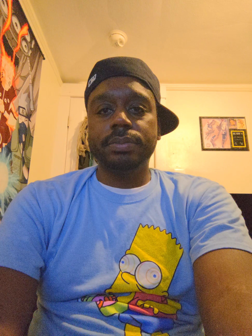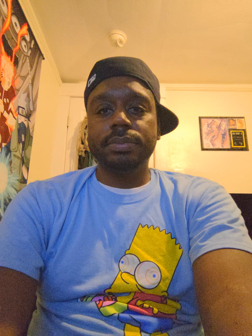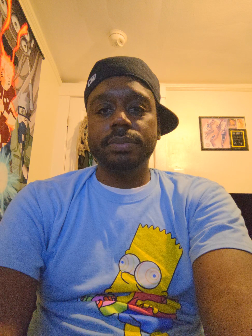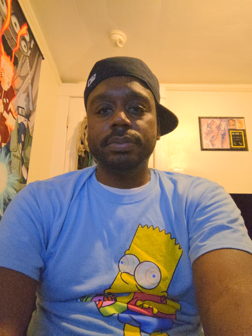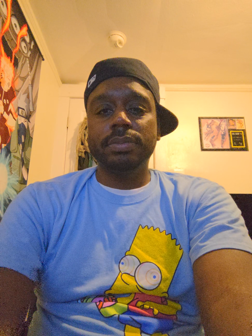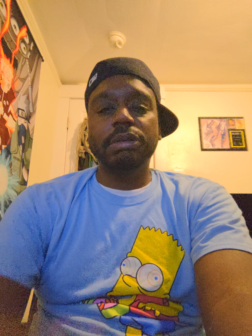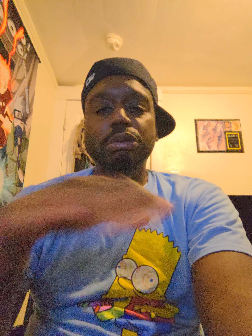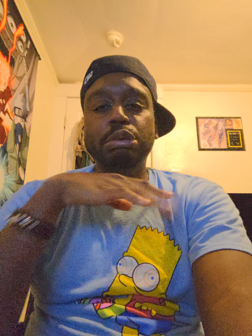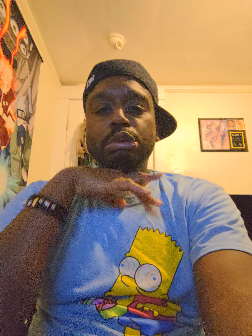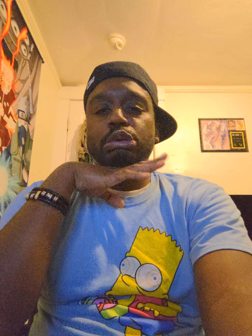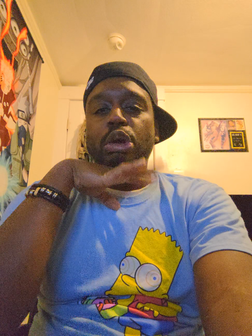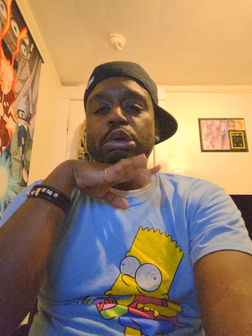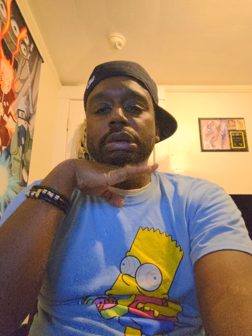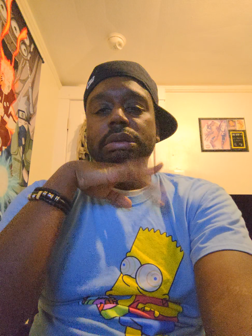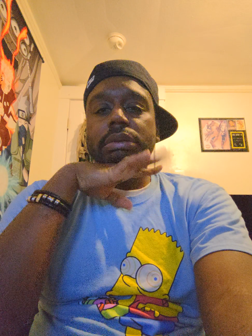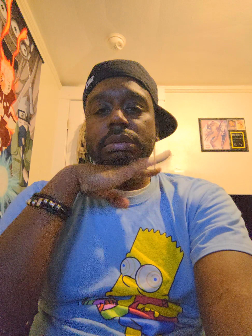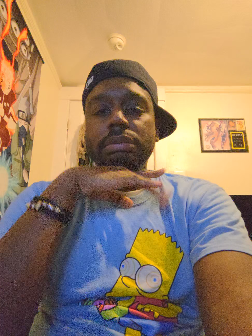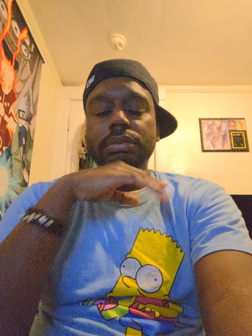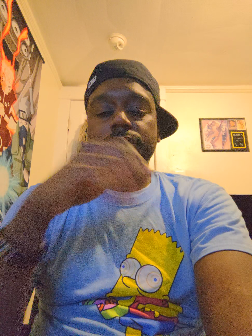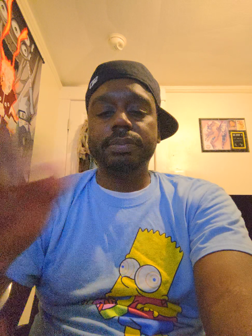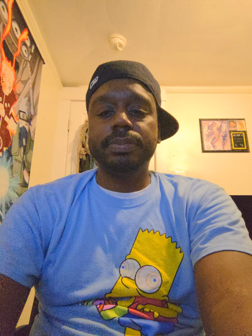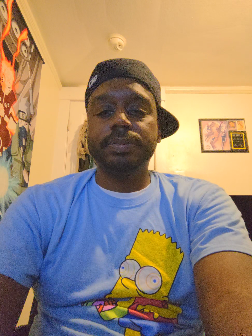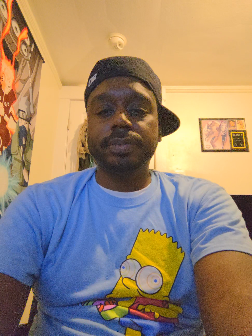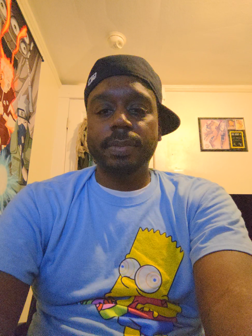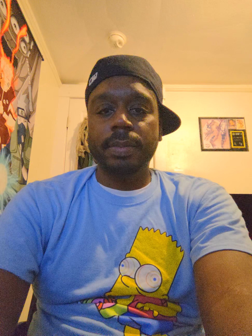dirty